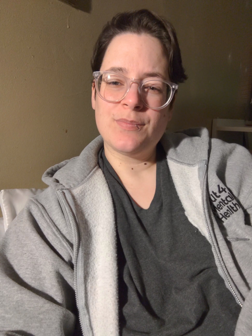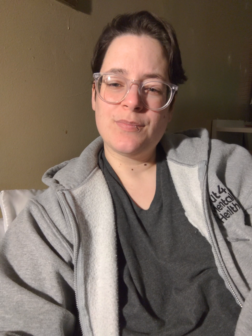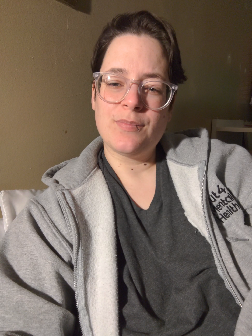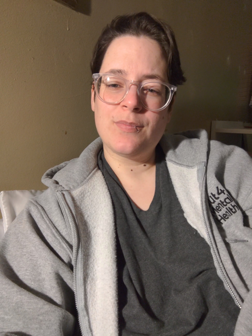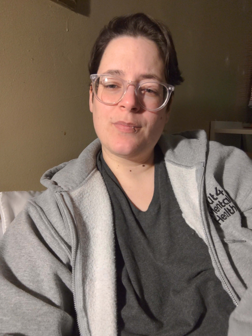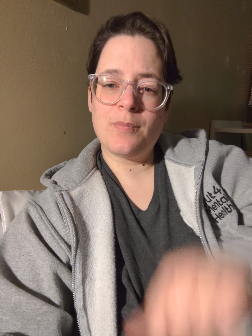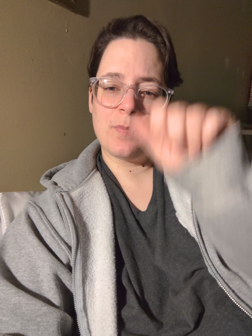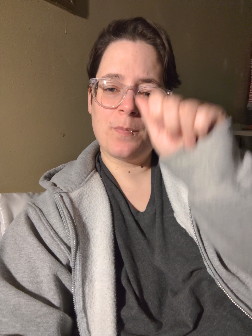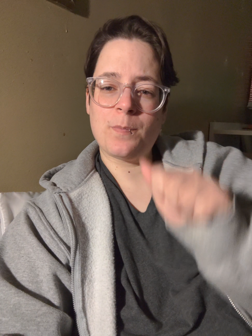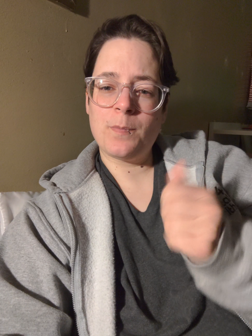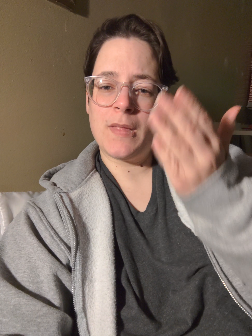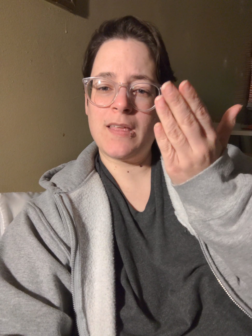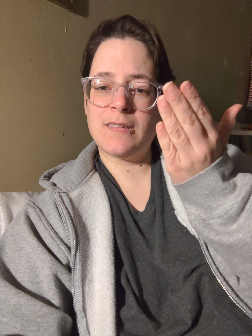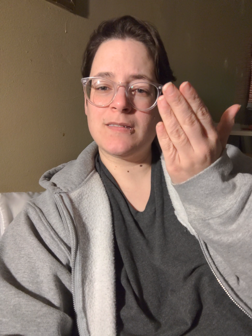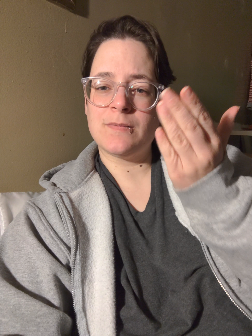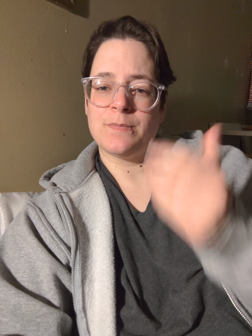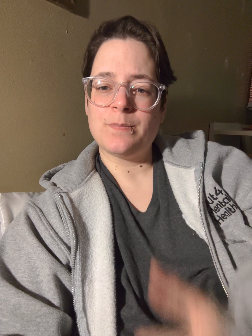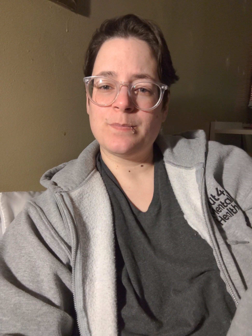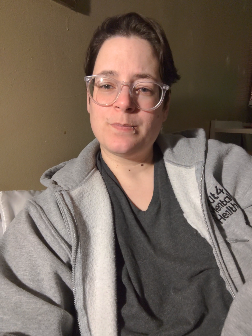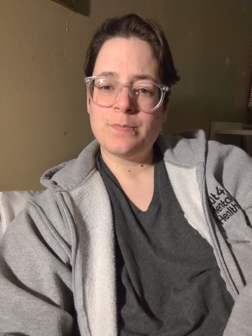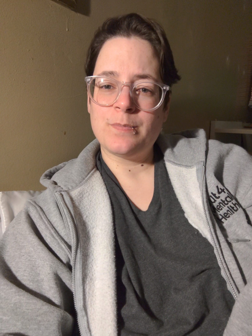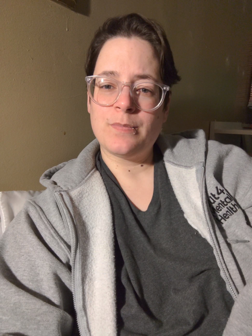mitten